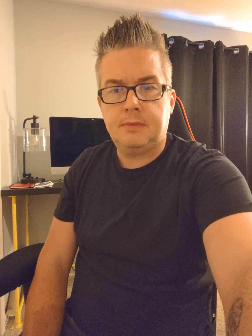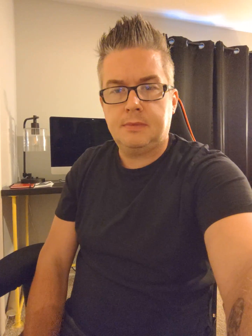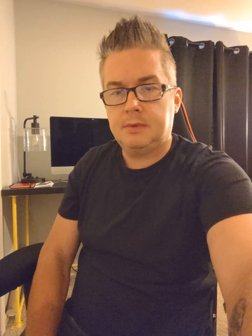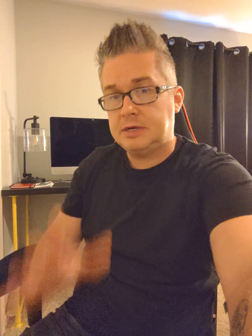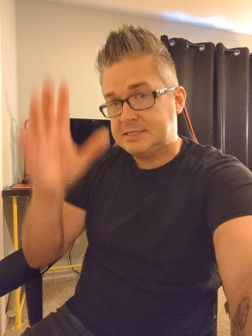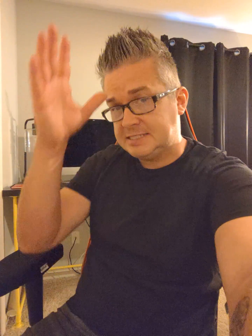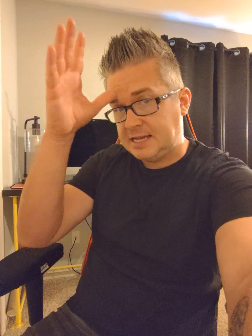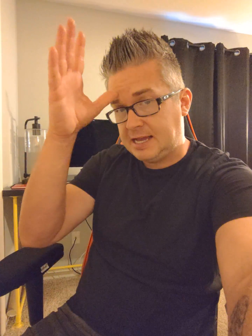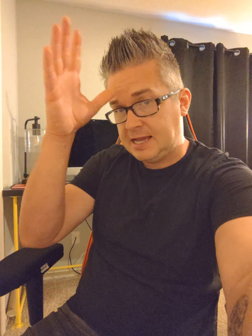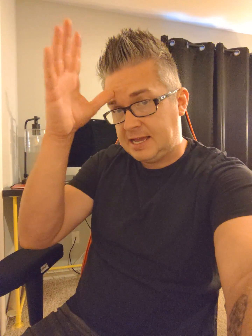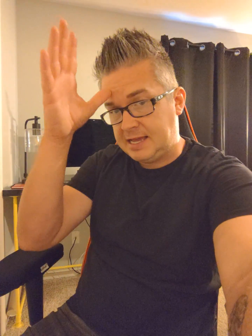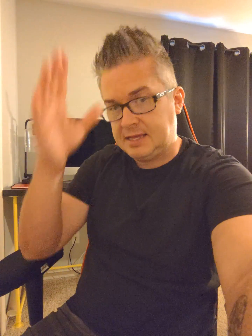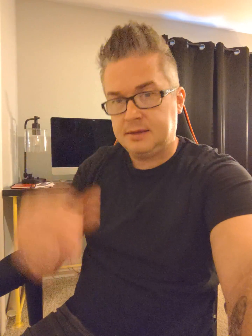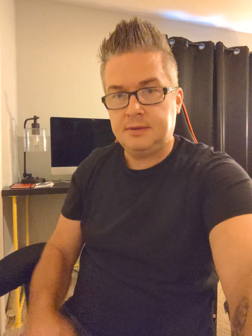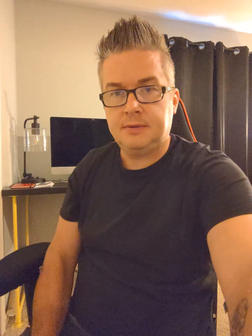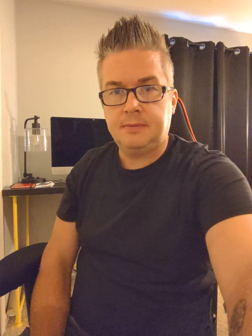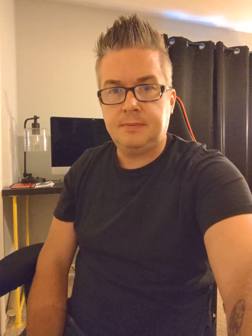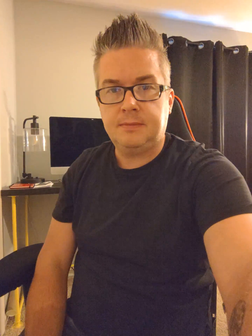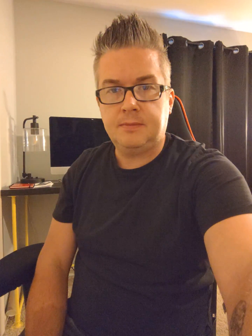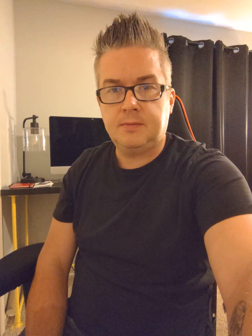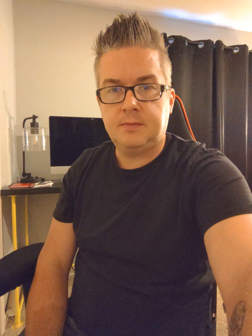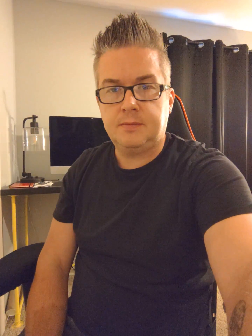daddy